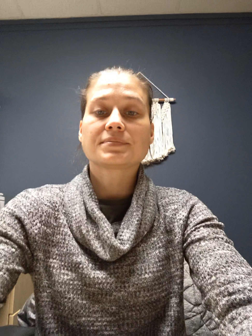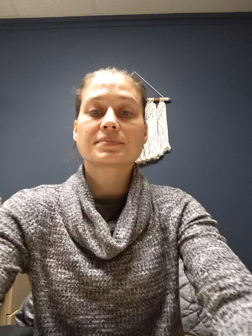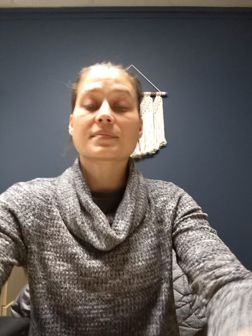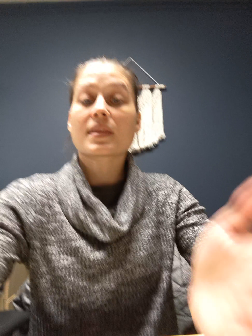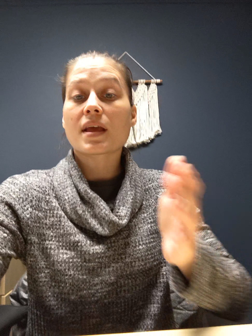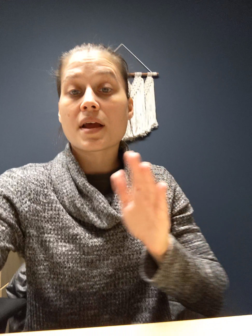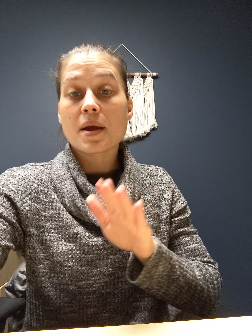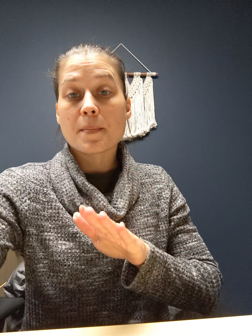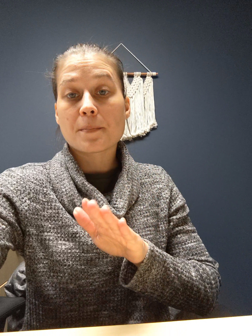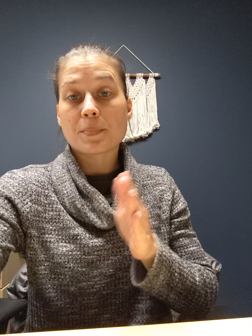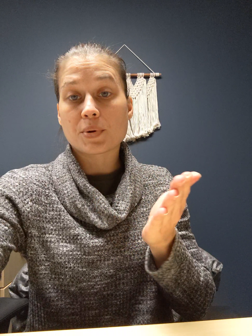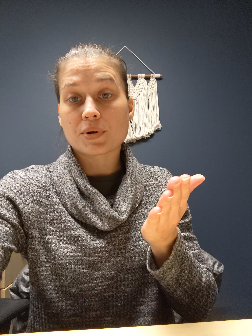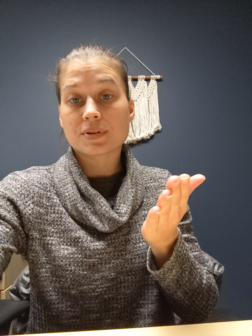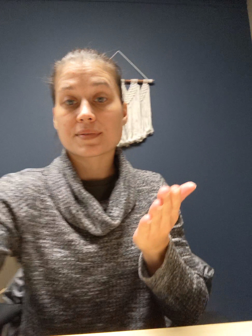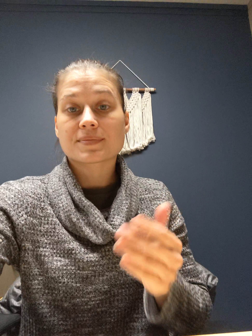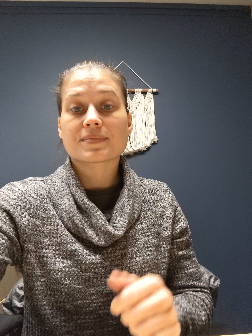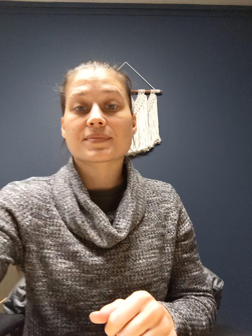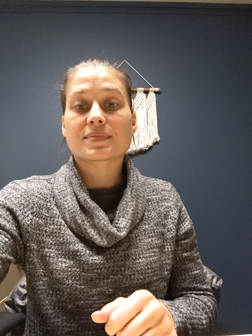book